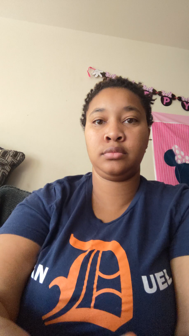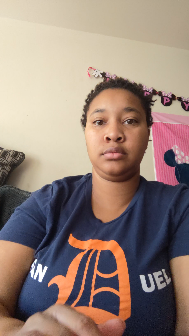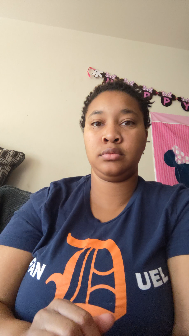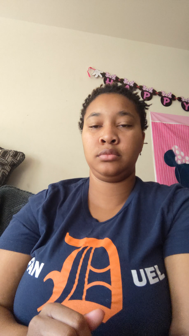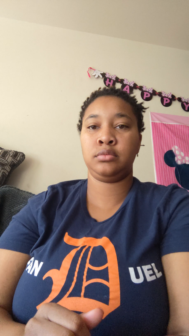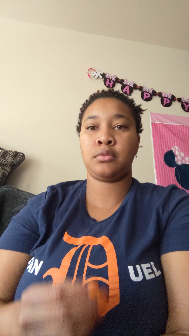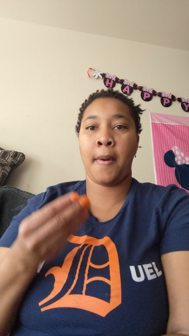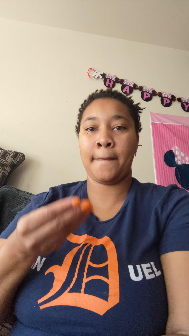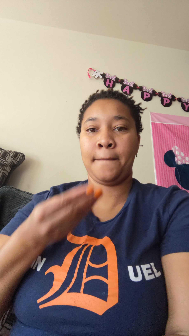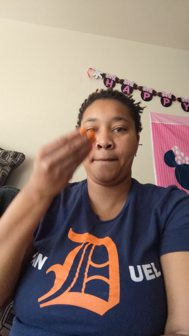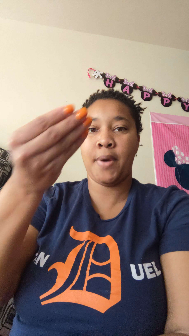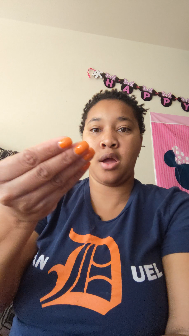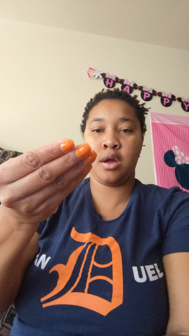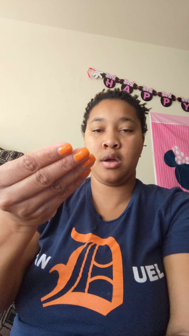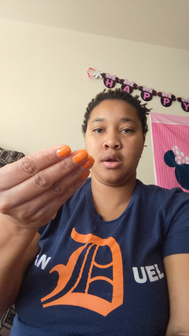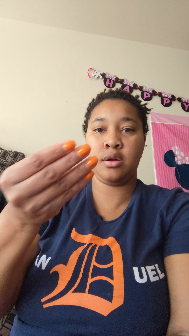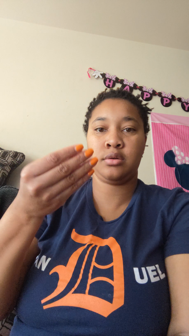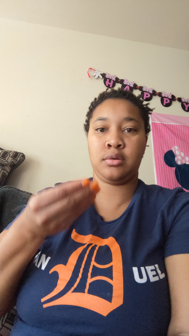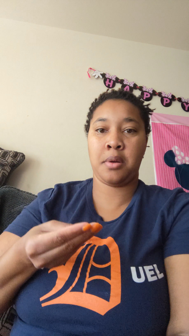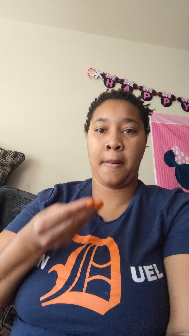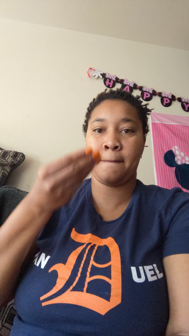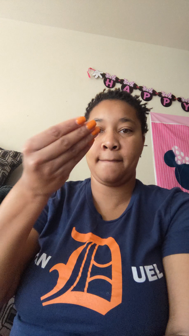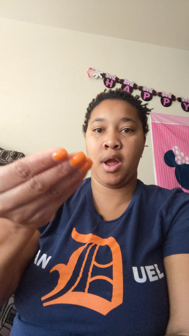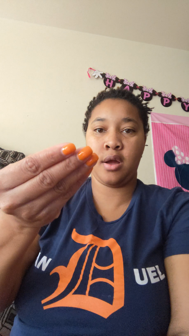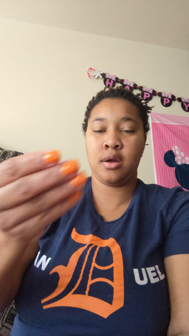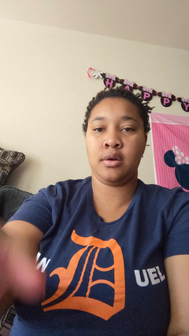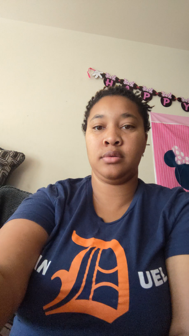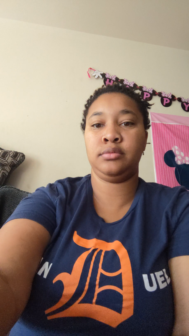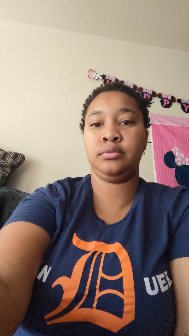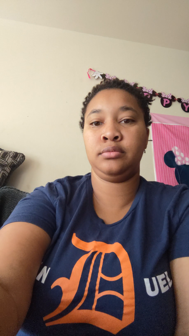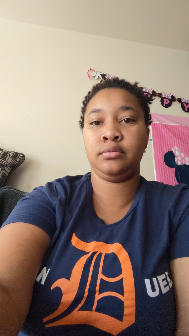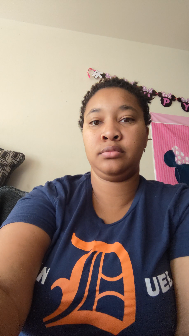buy